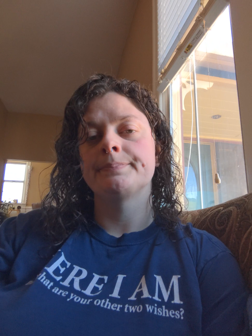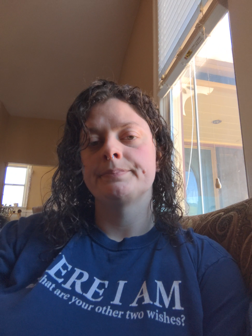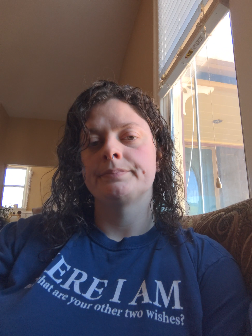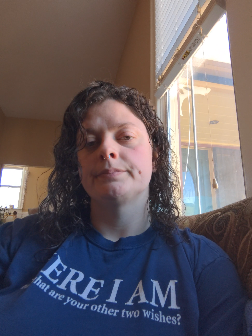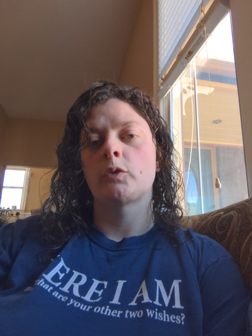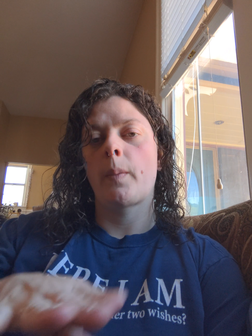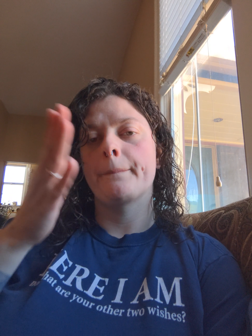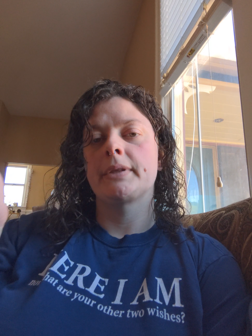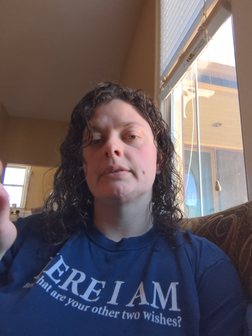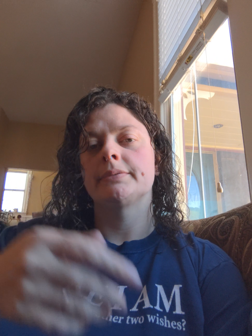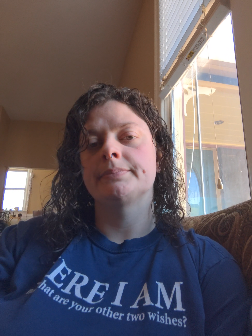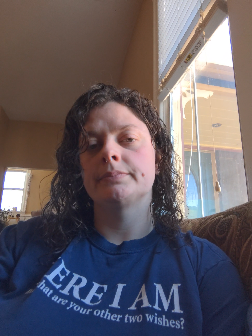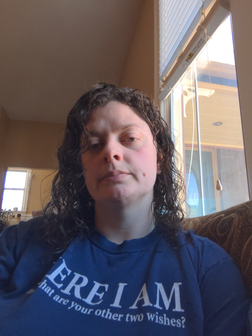open